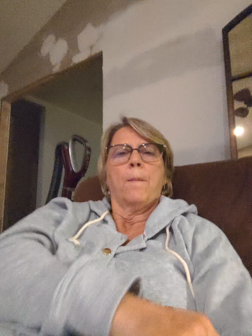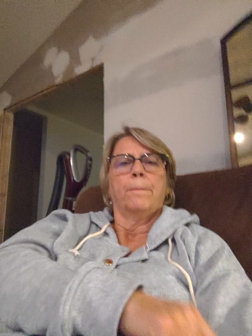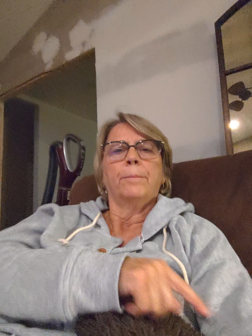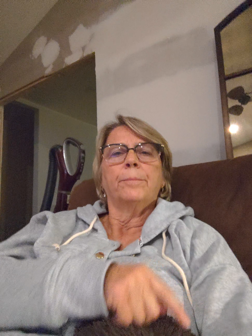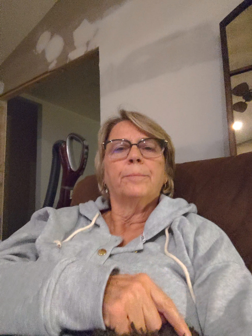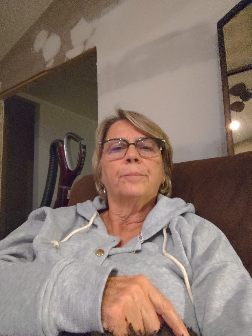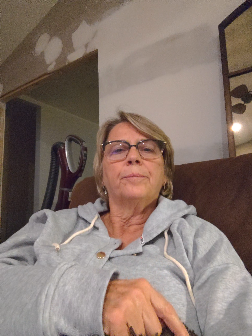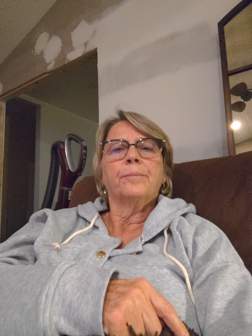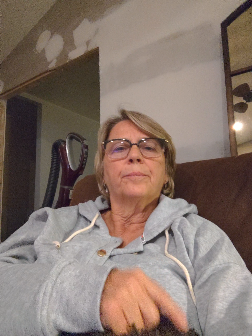arm